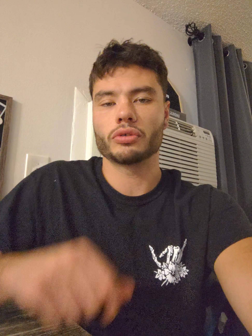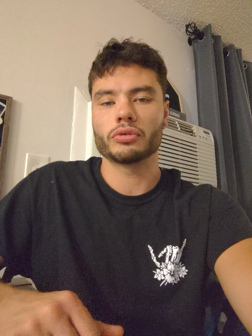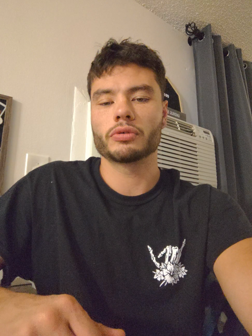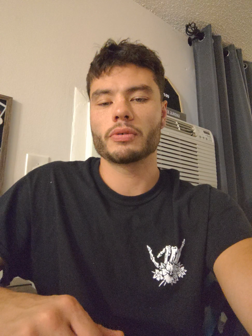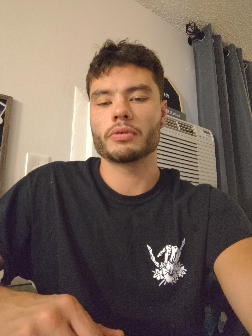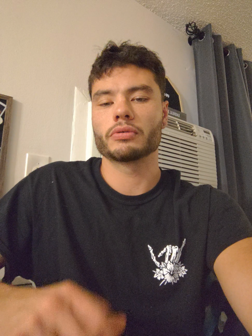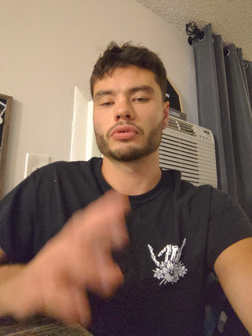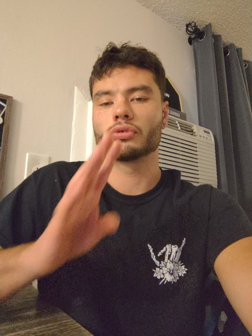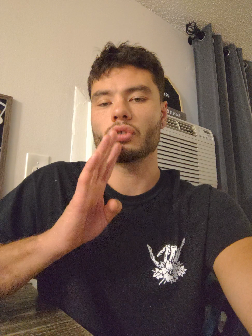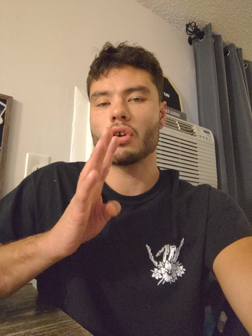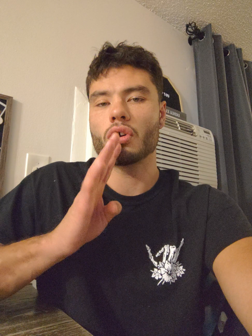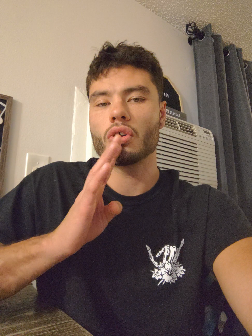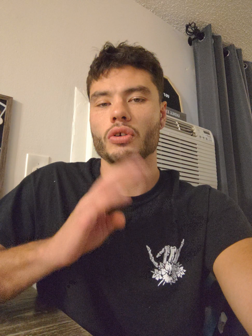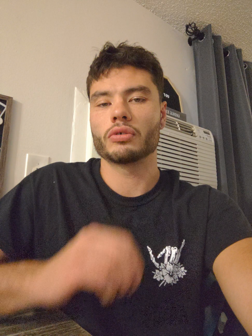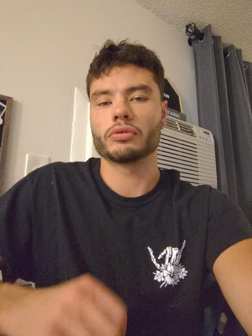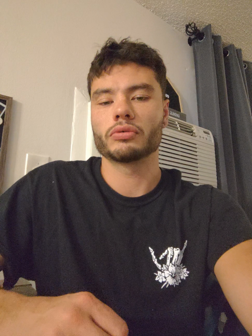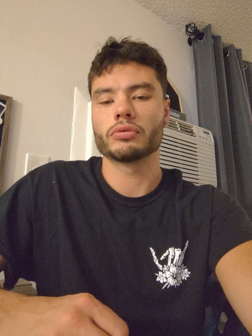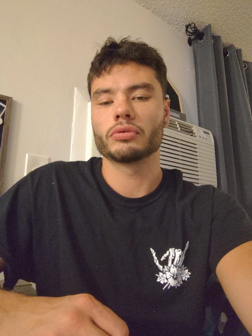talk